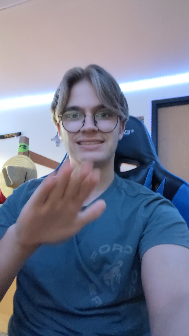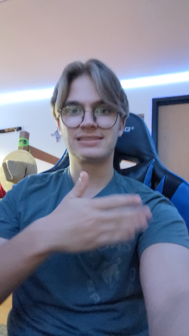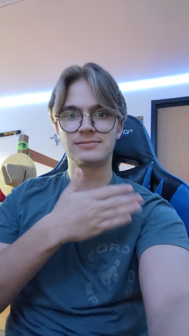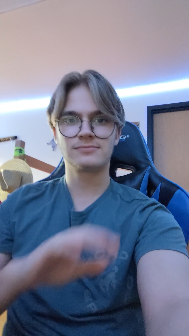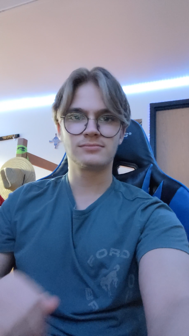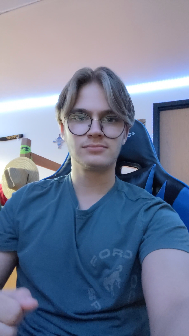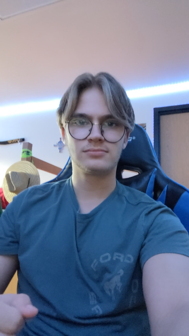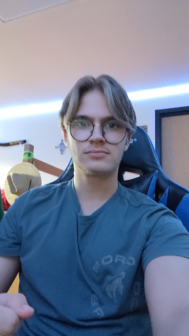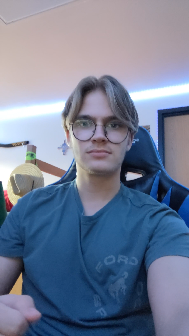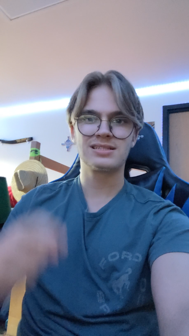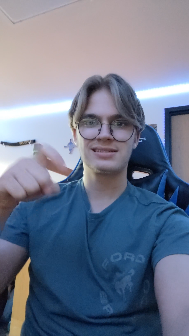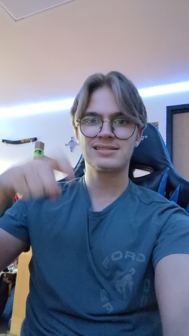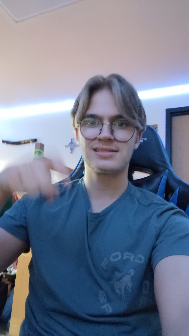need